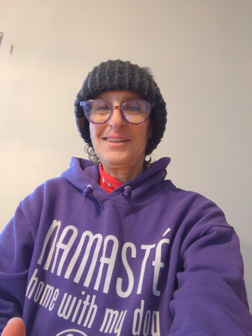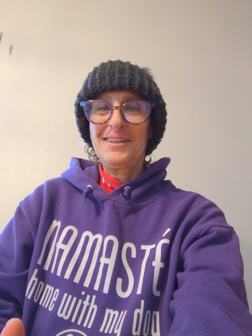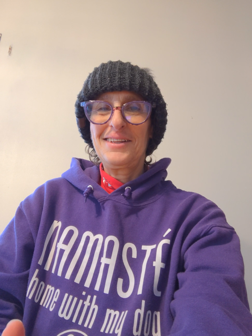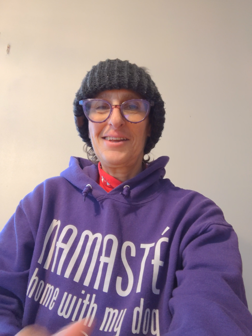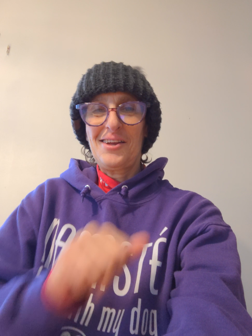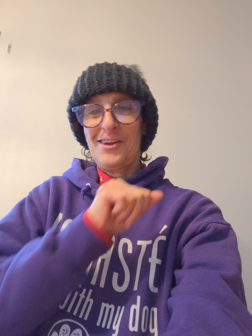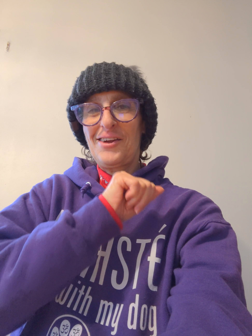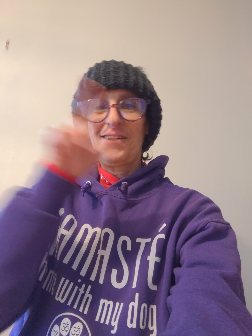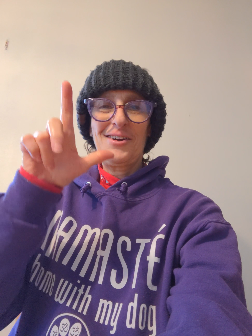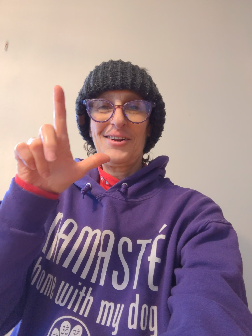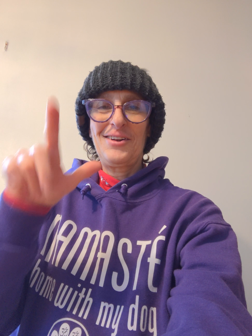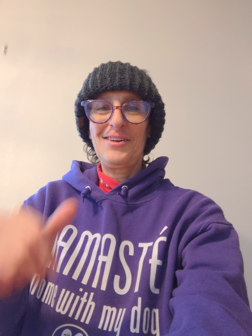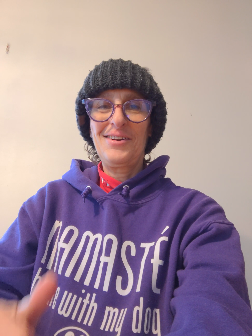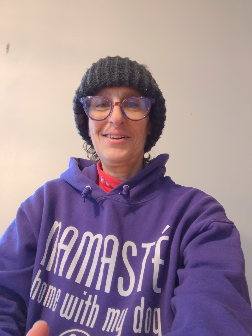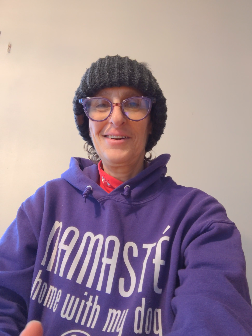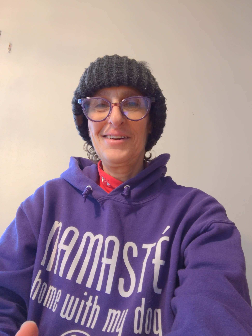all